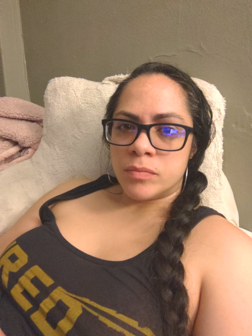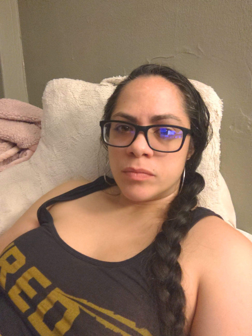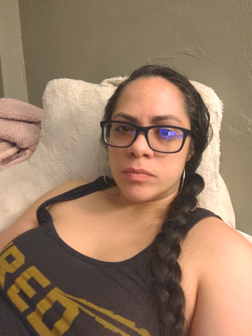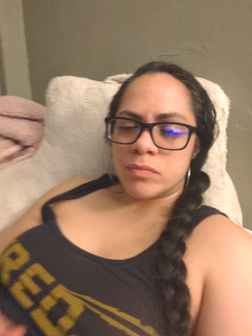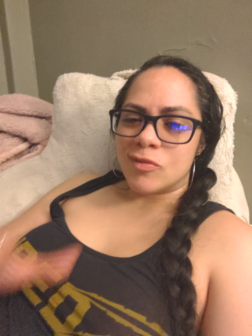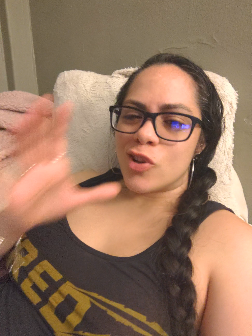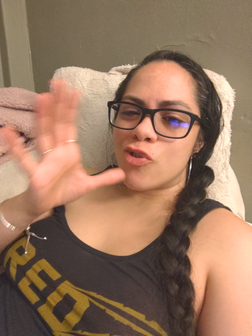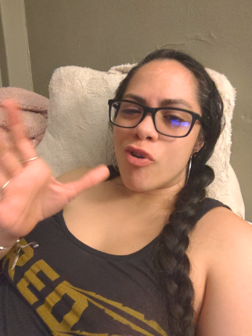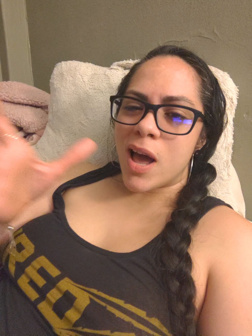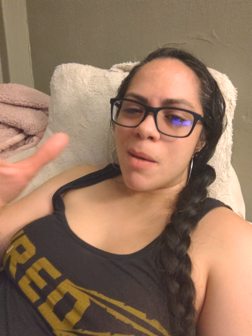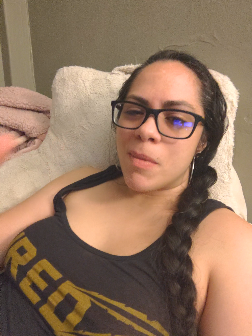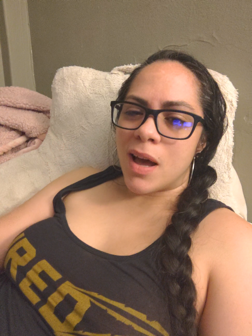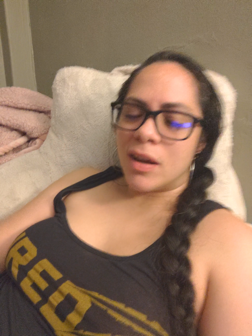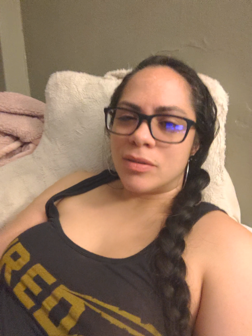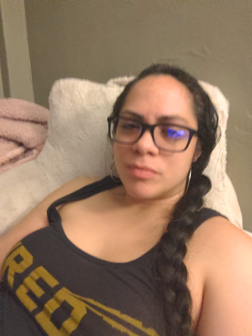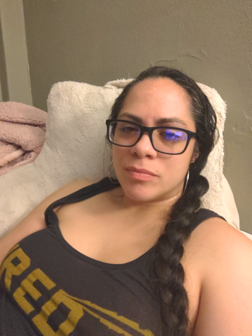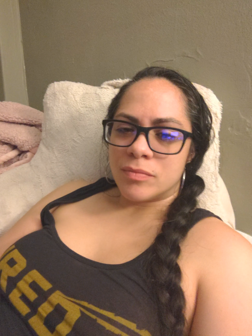grandma